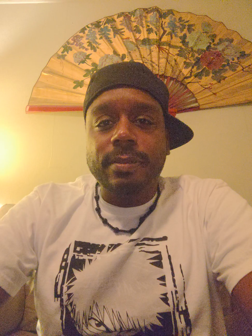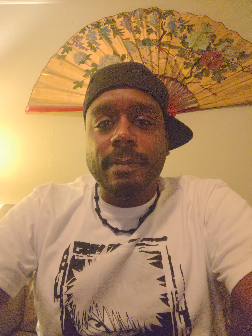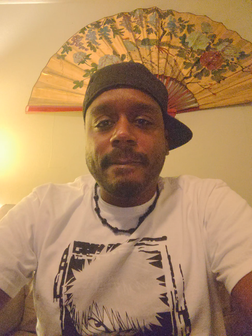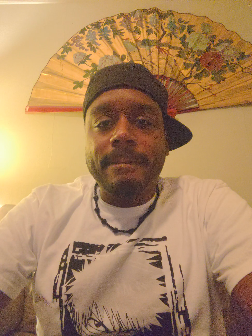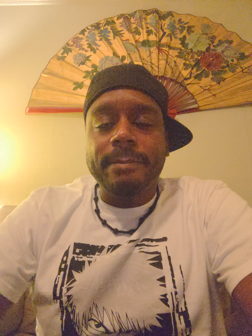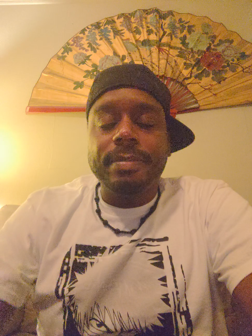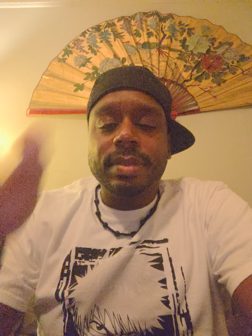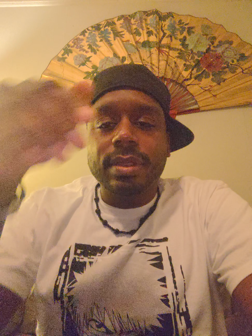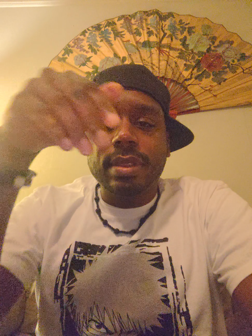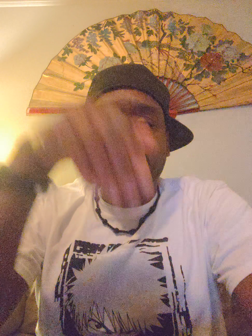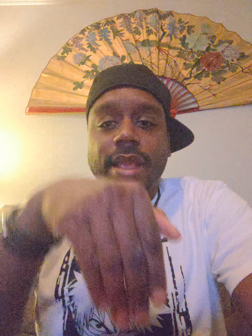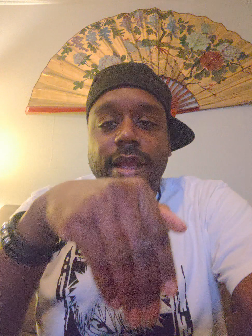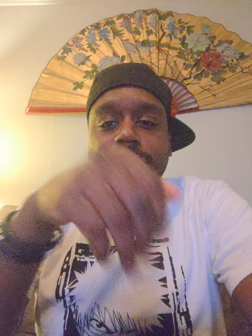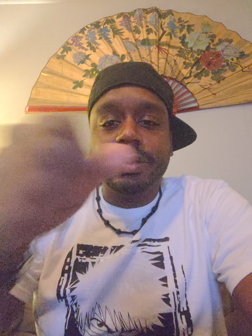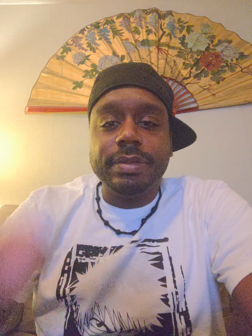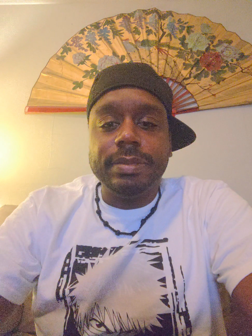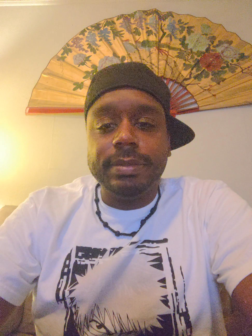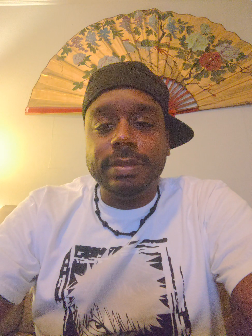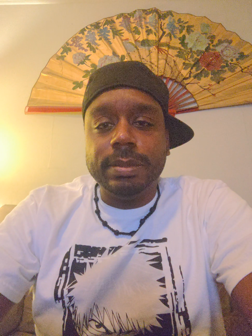night